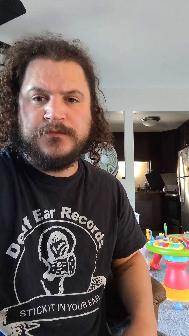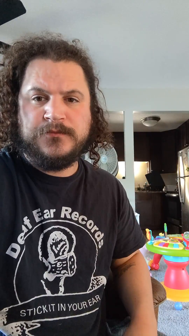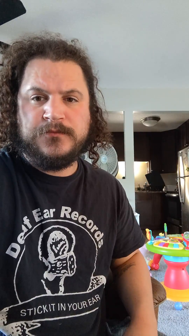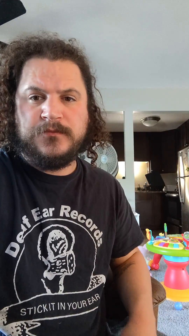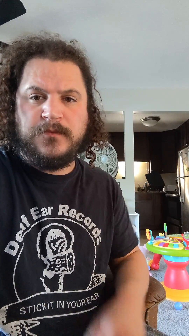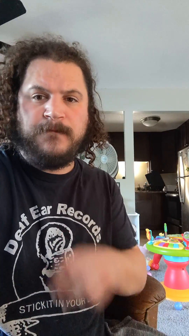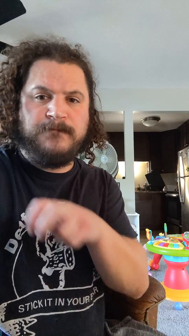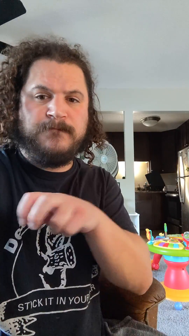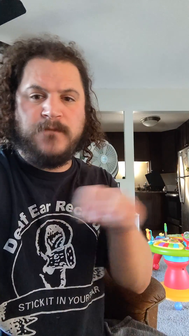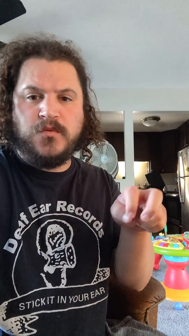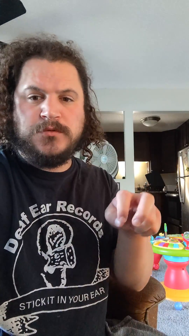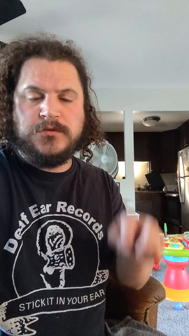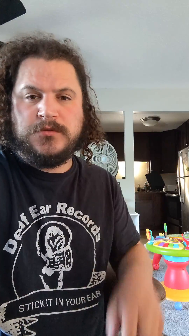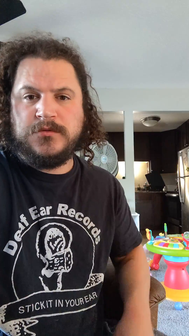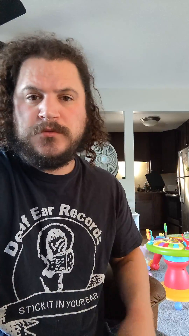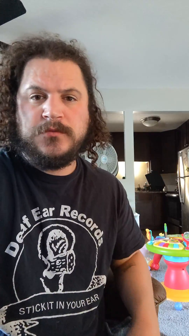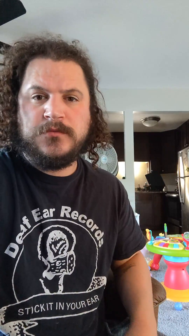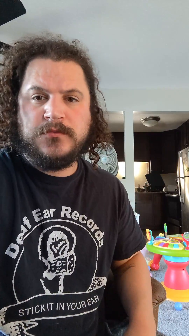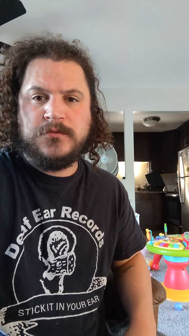porch